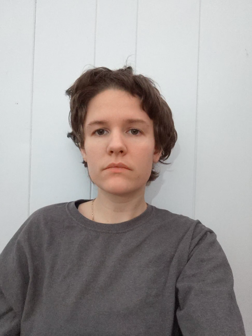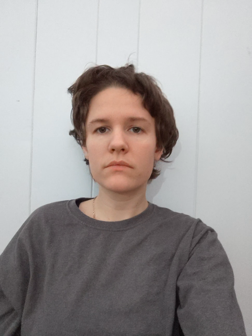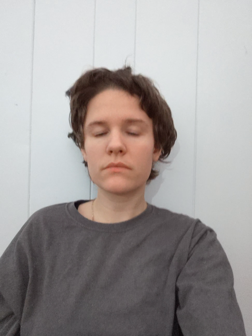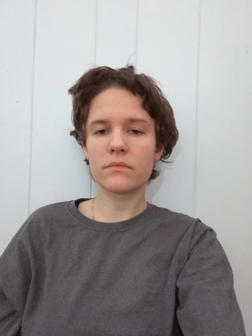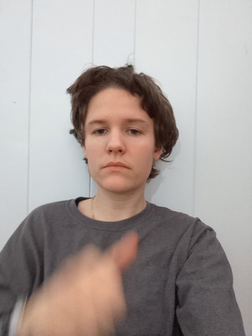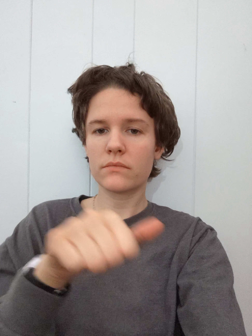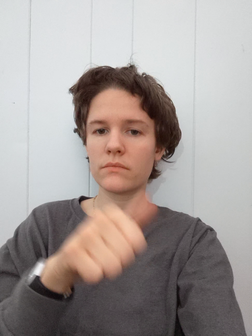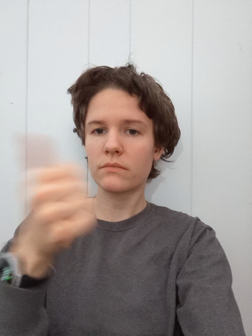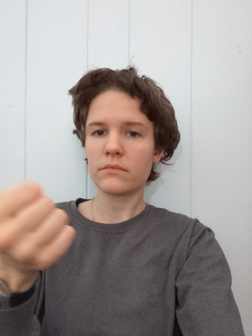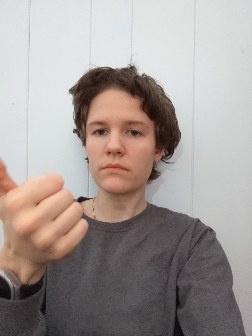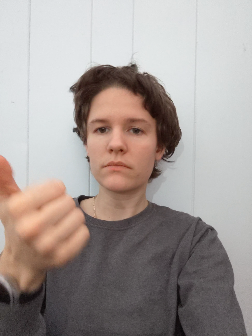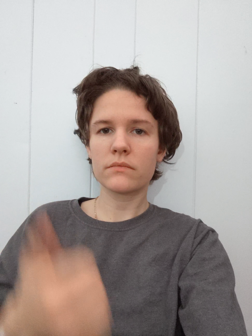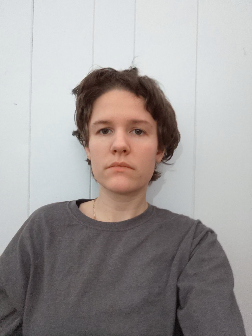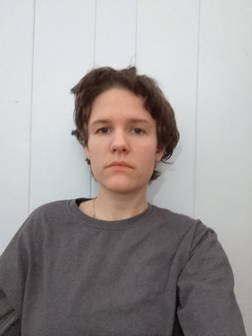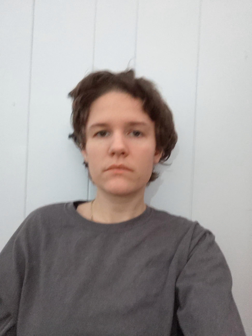another